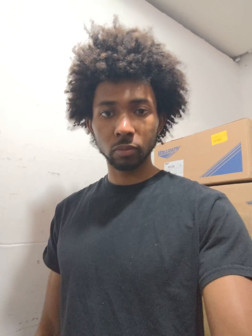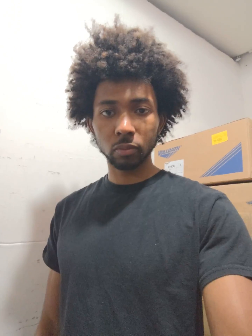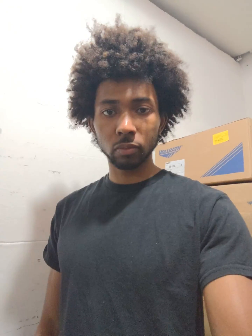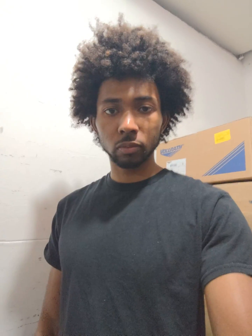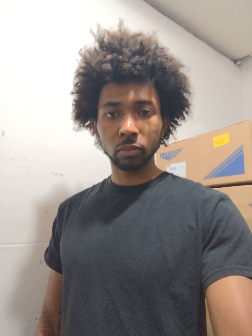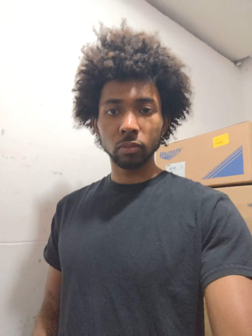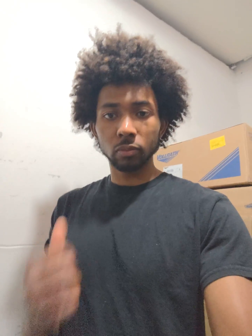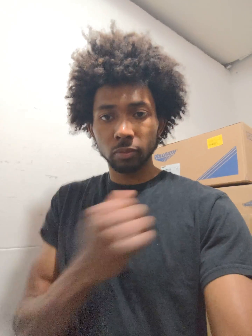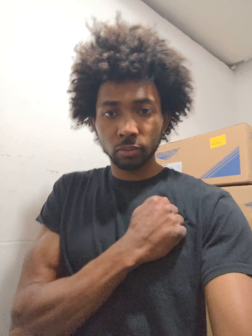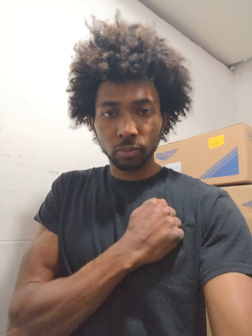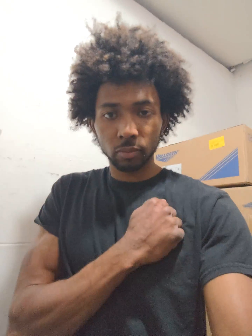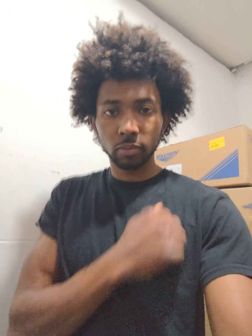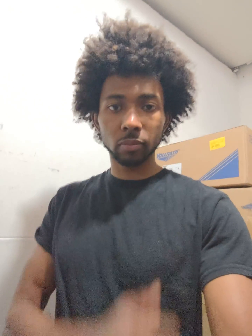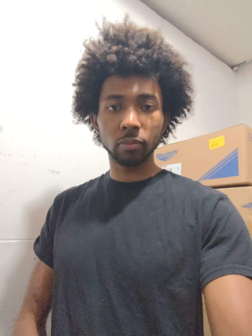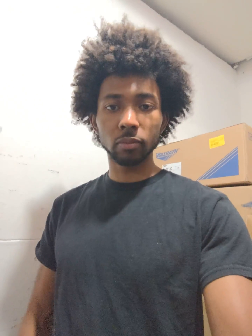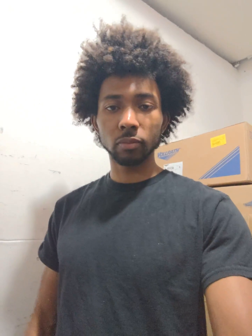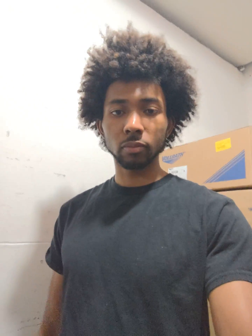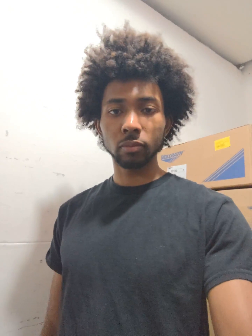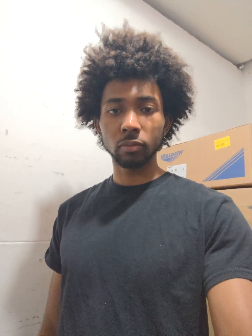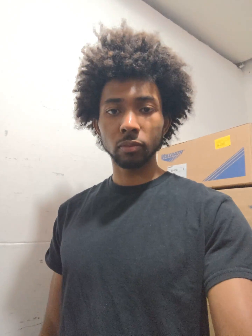hug